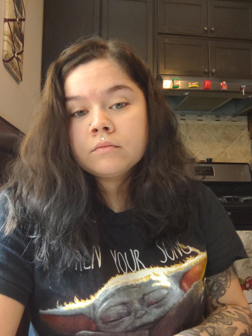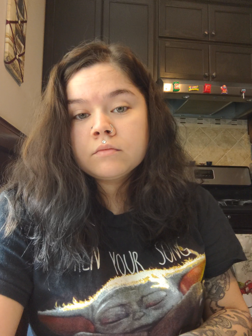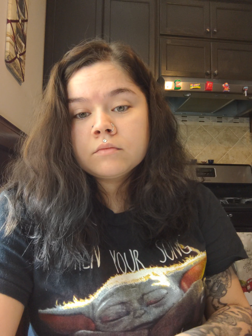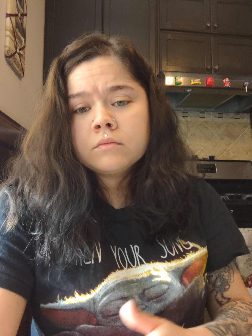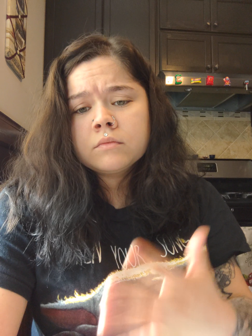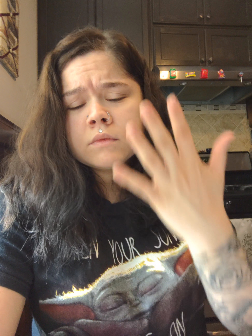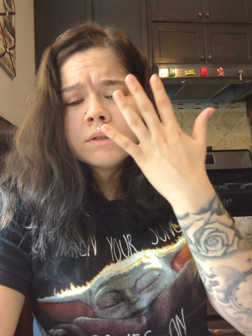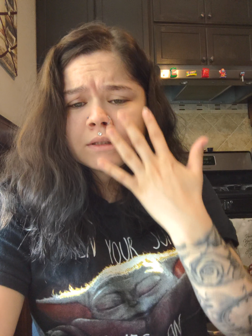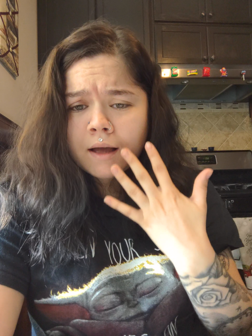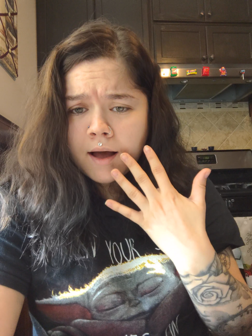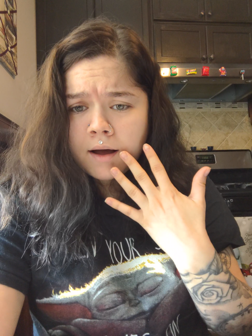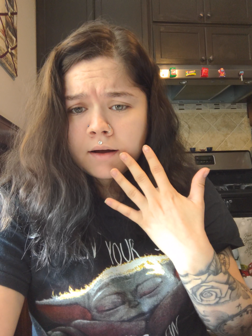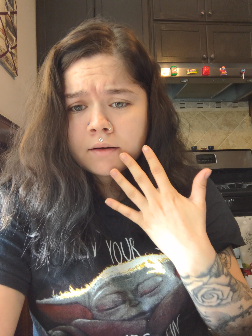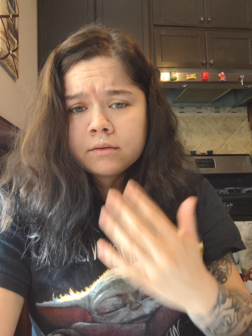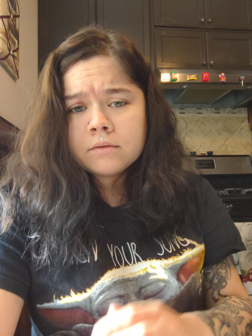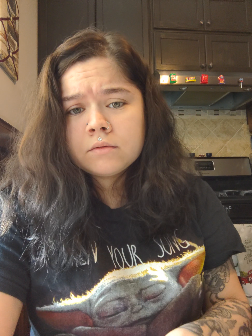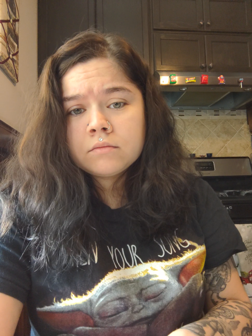sad